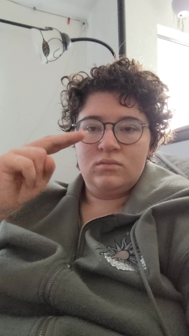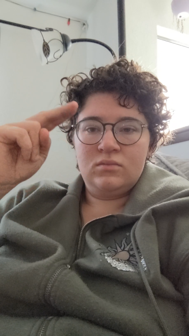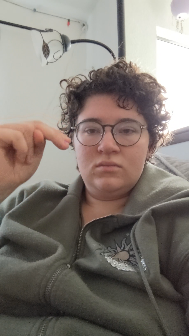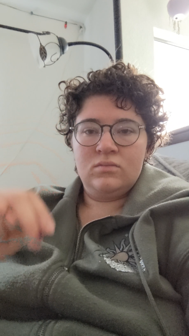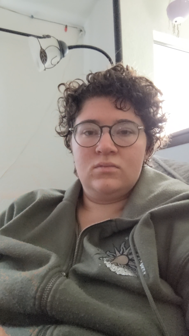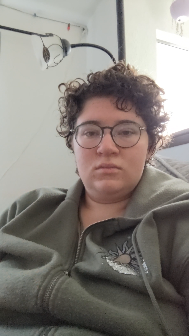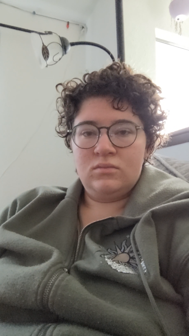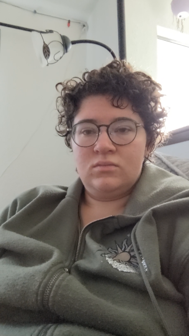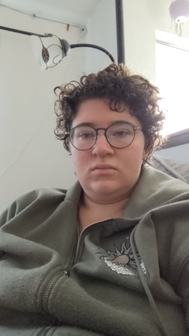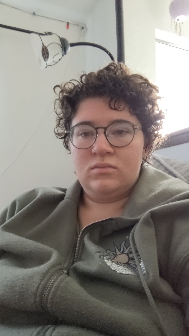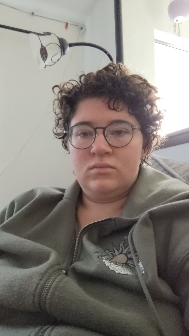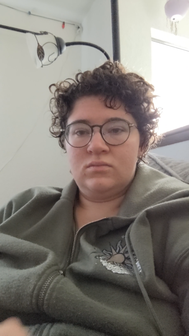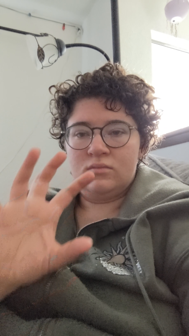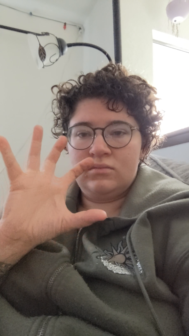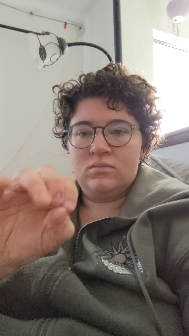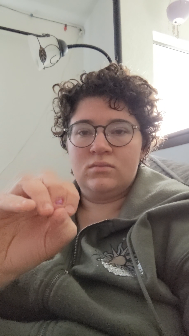bite